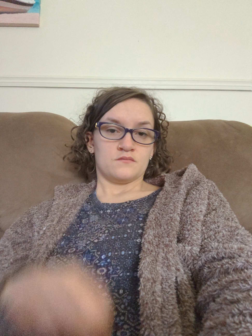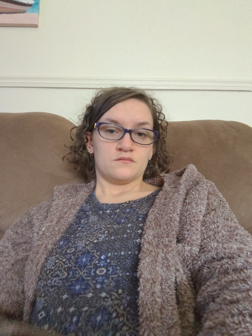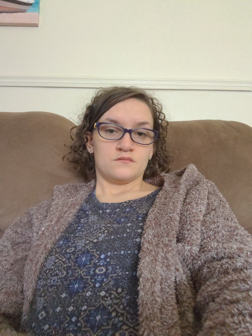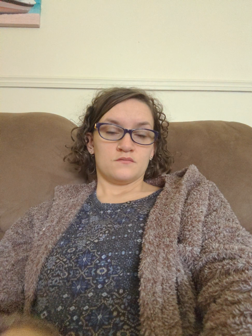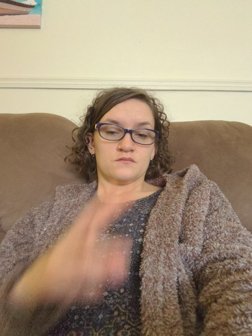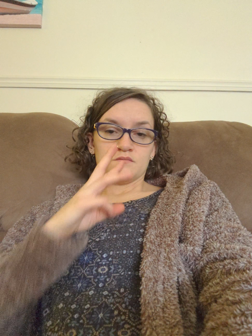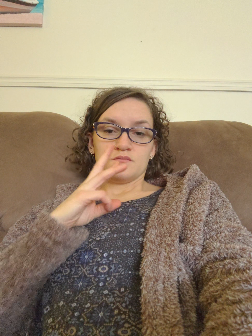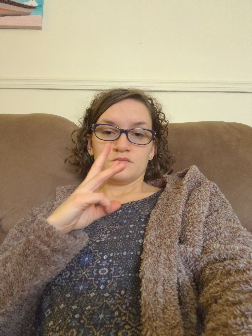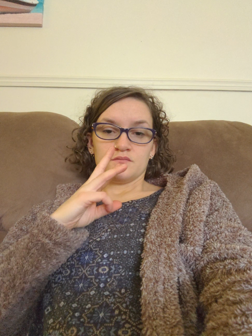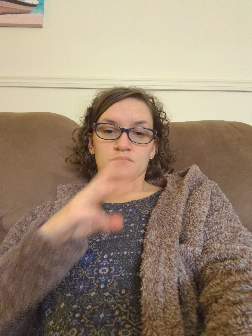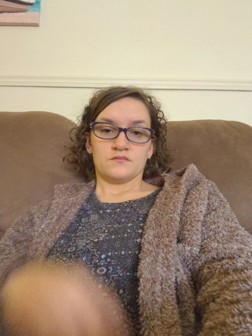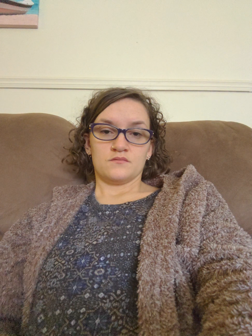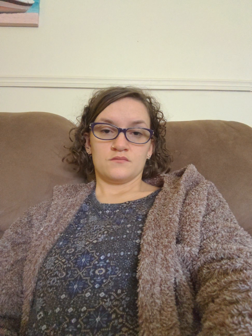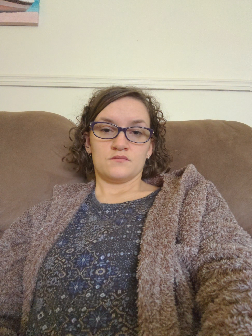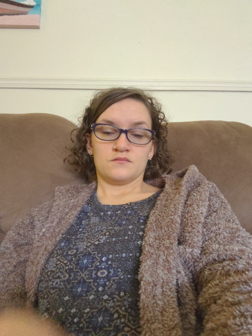water